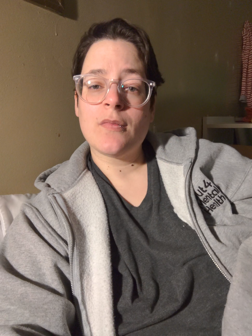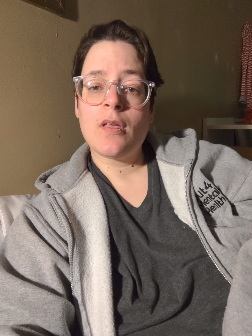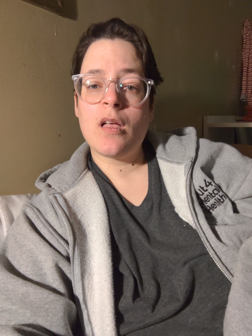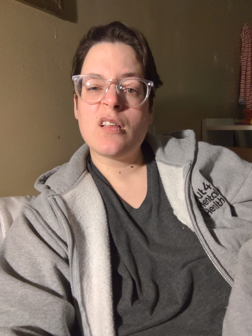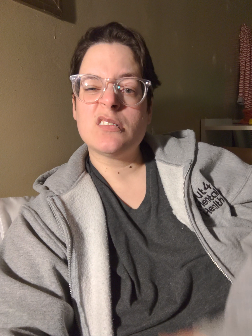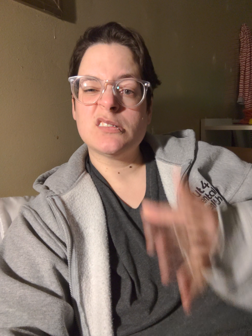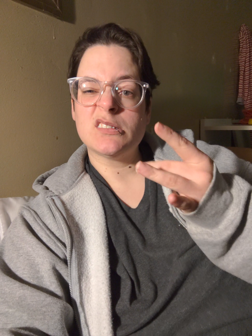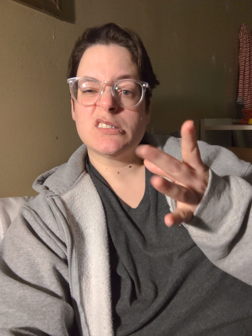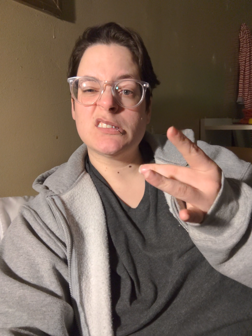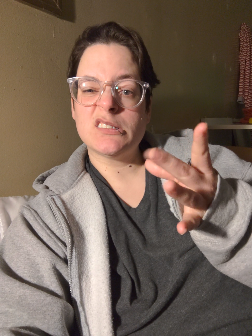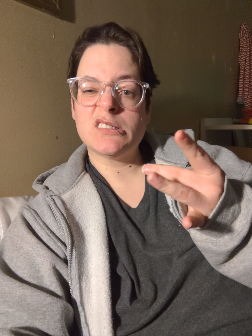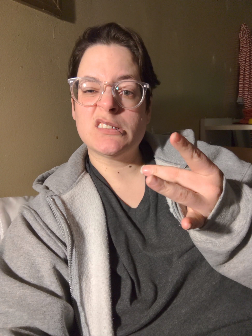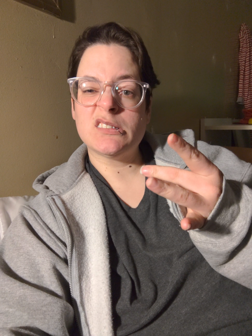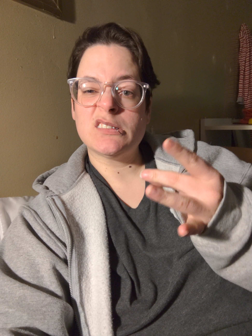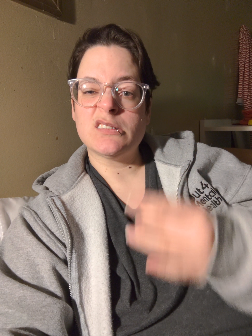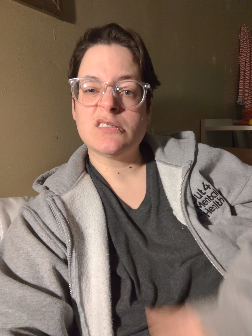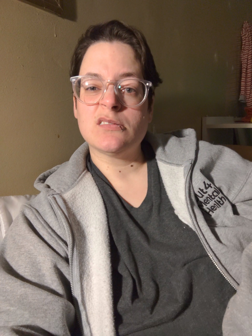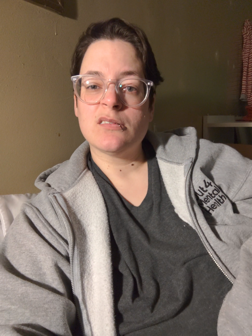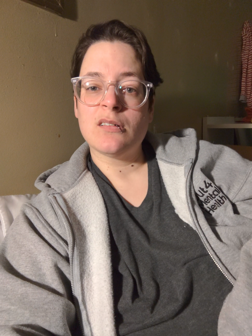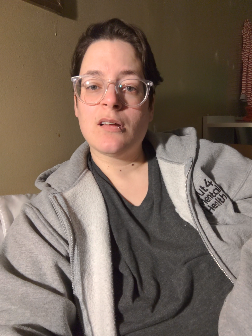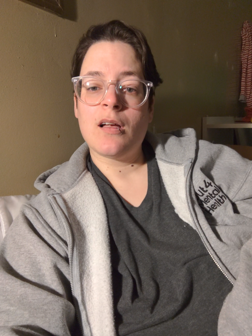sticky